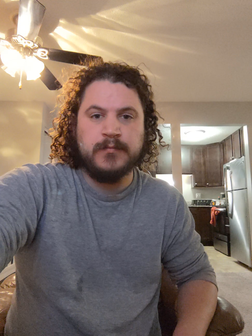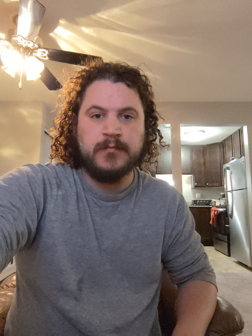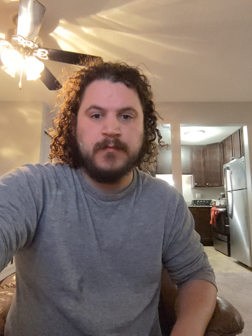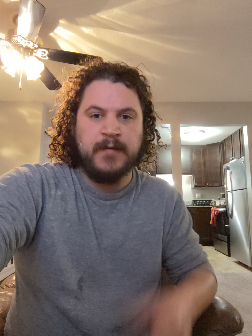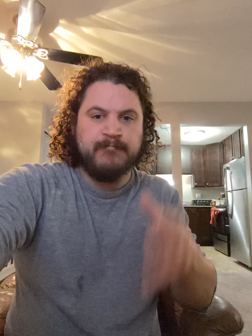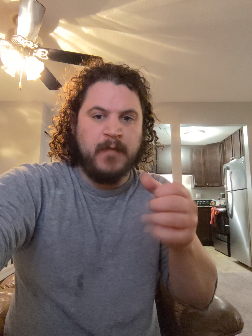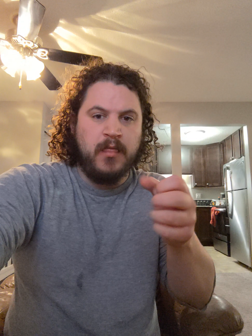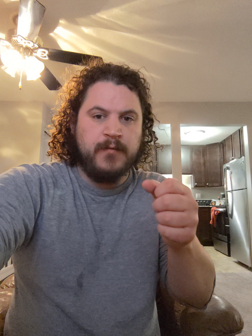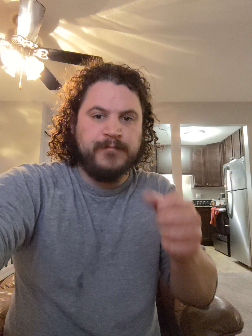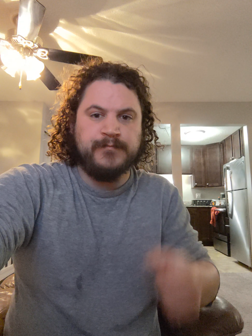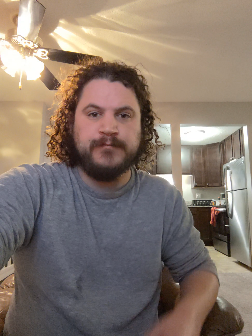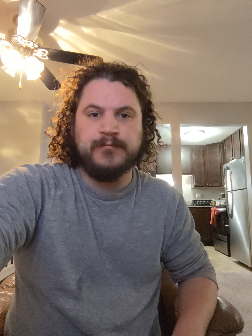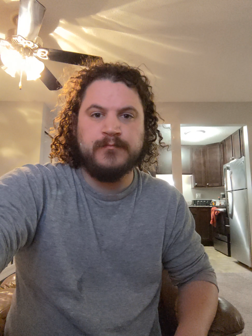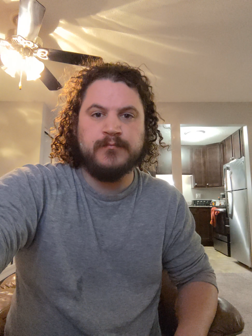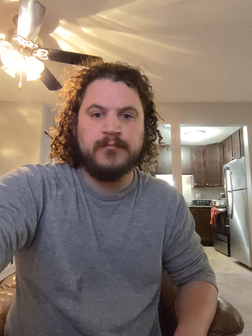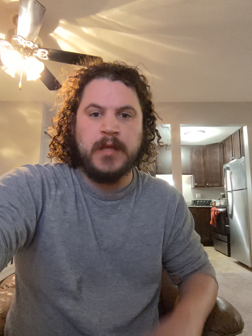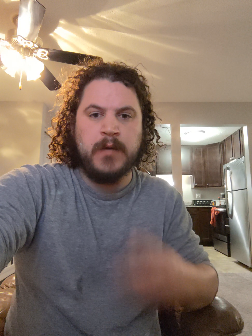milk